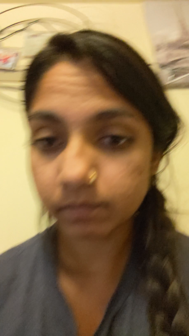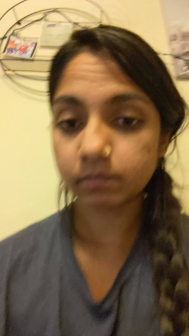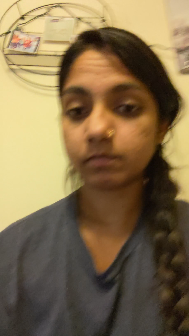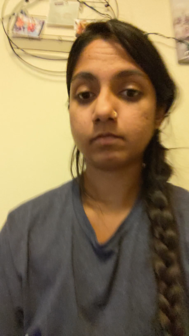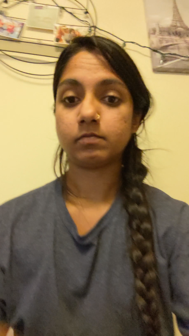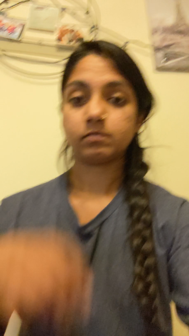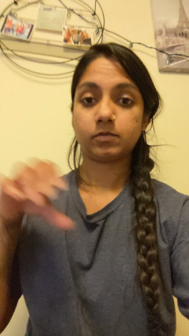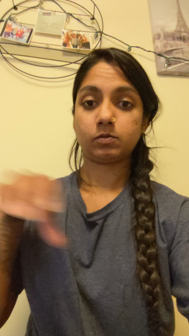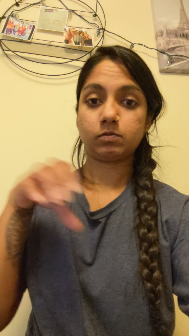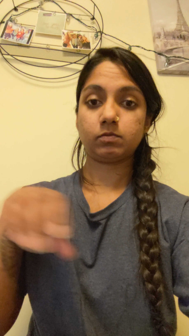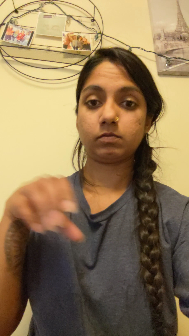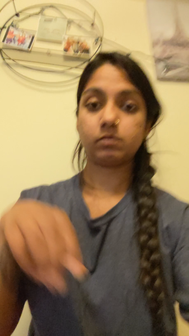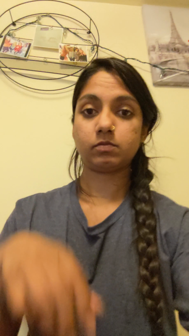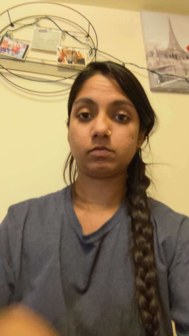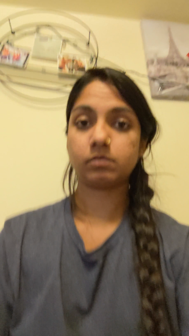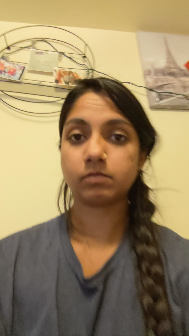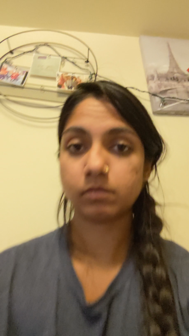does